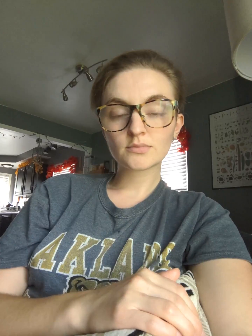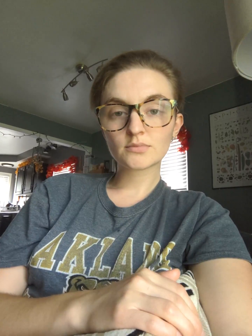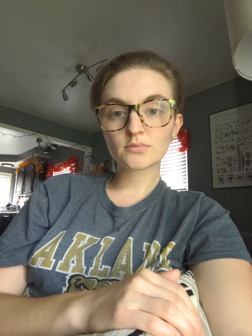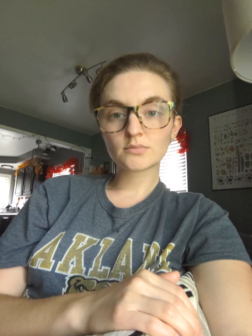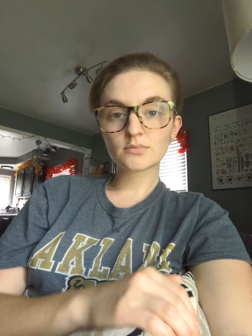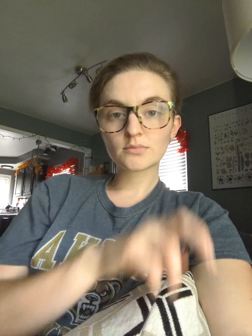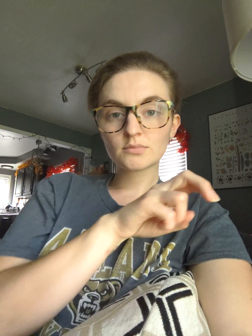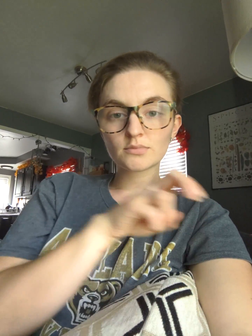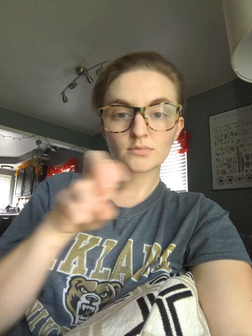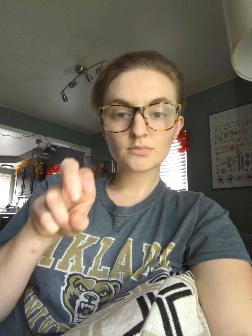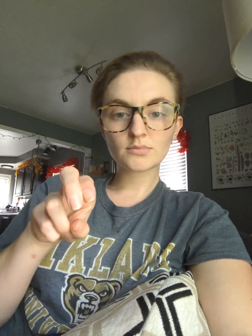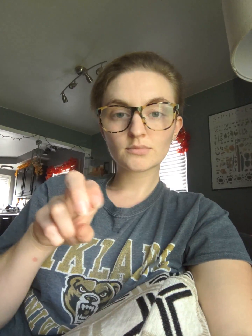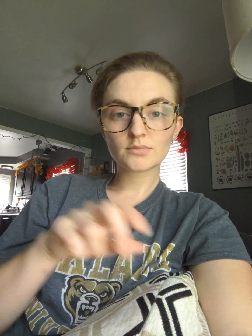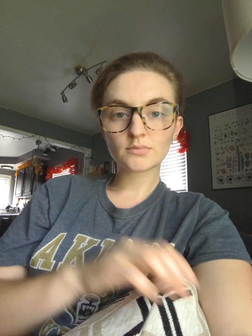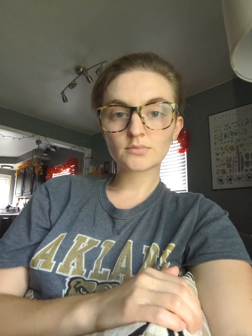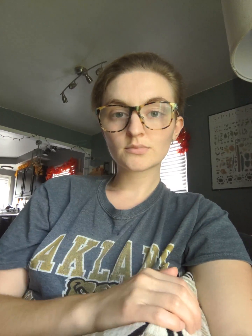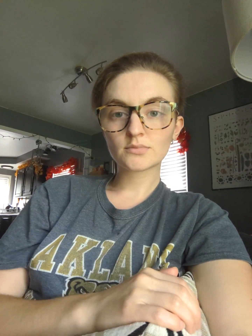porch